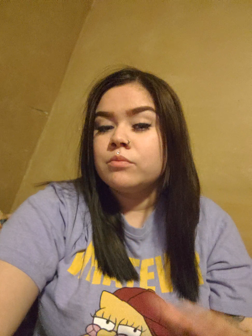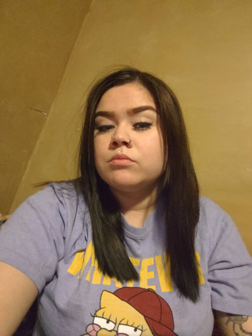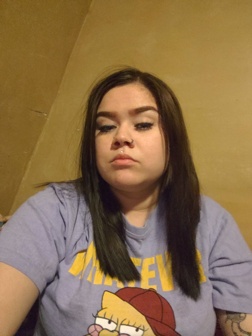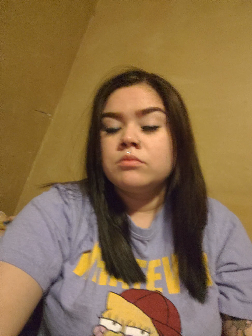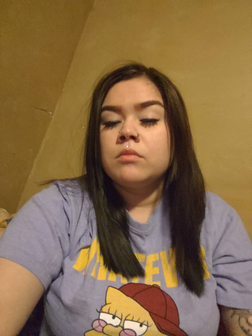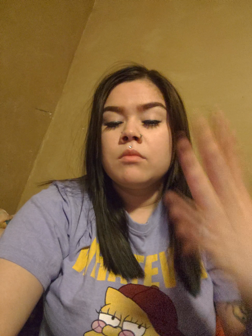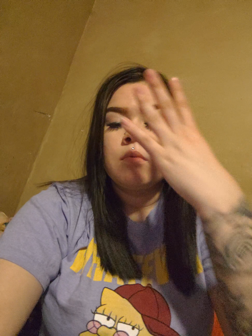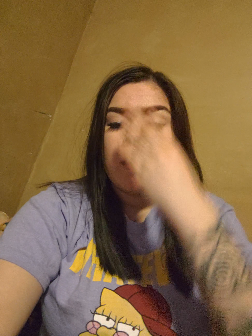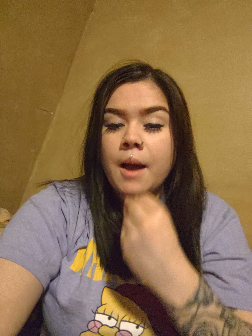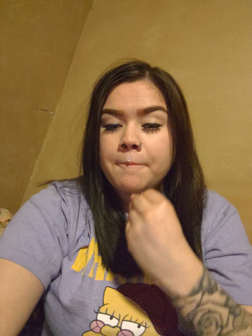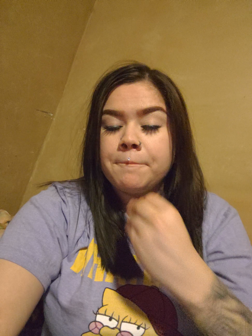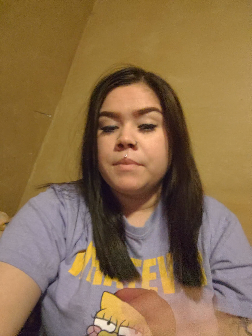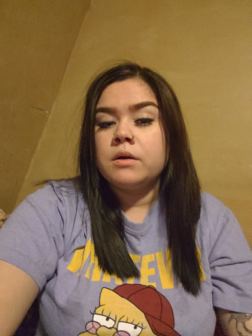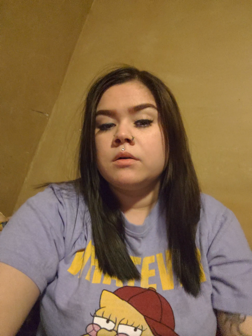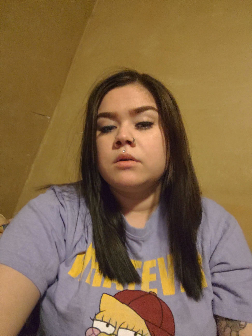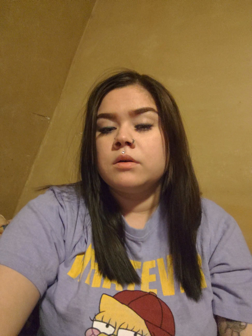nap